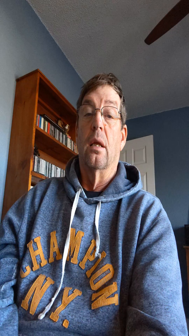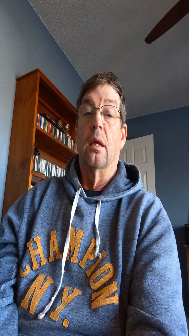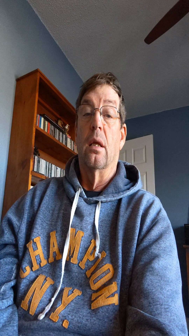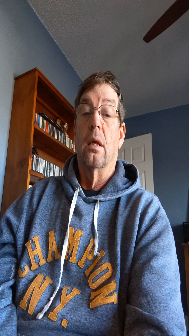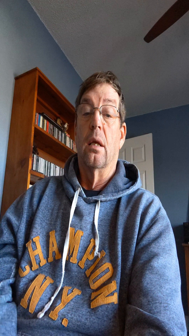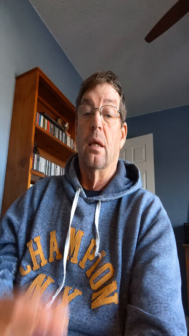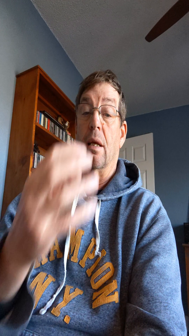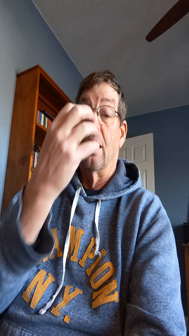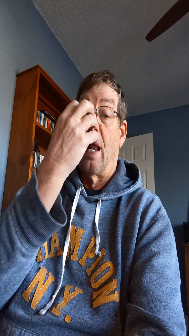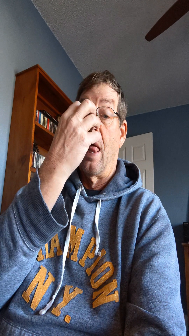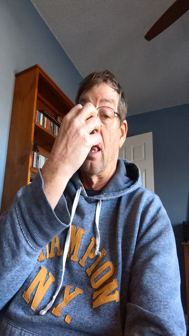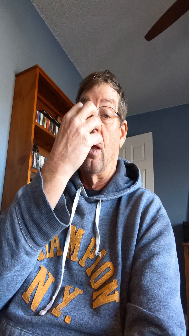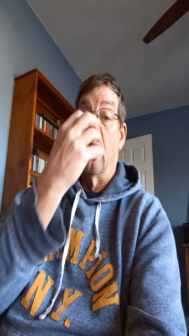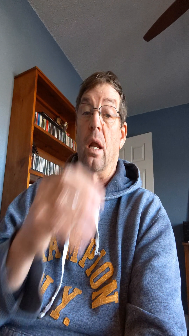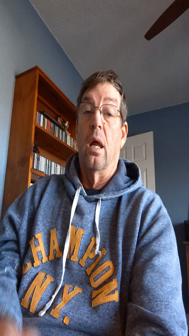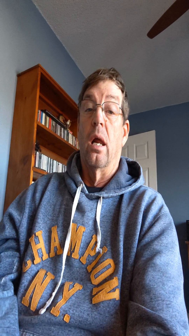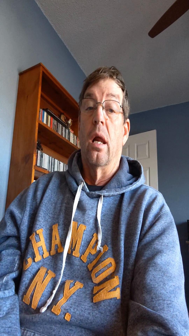clown